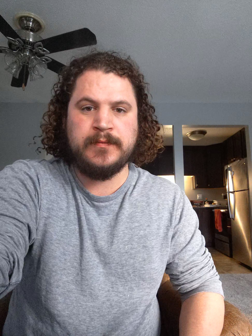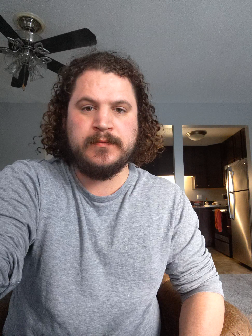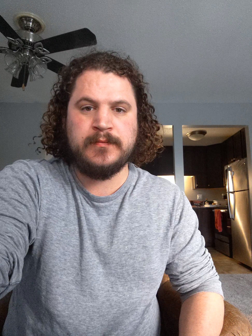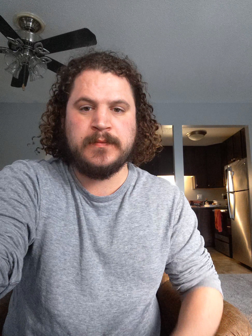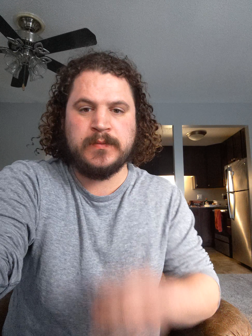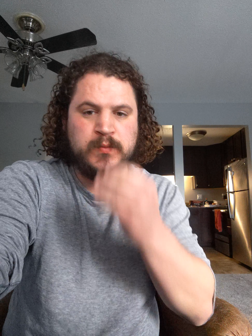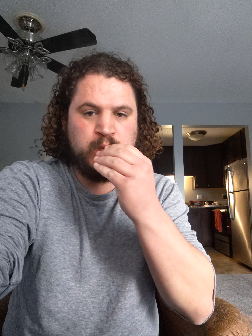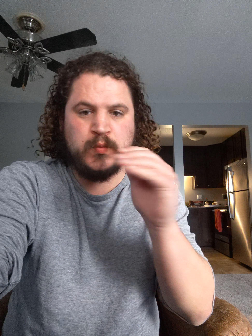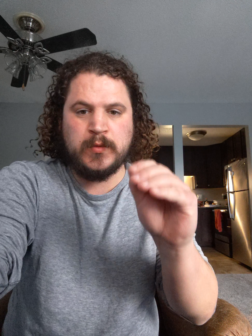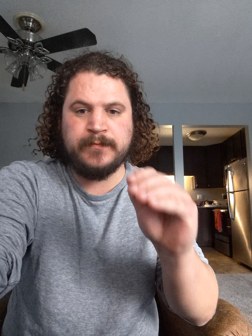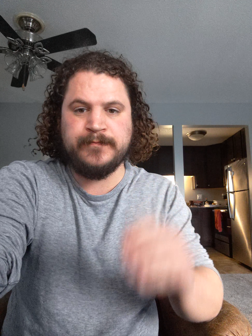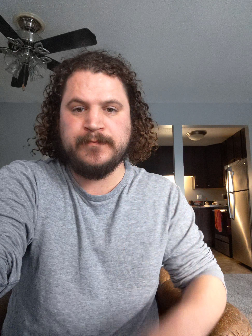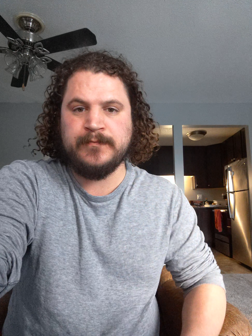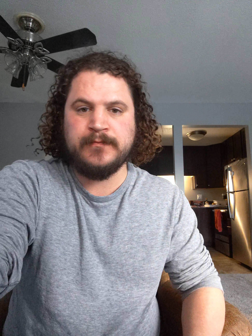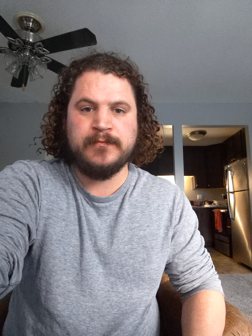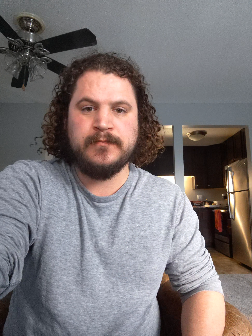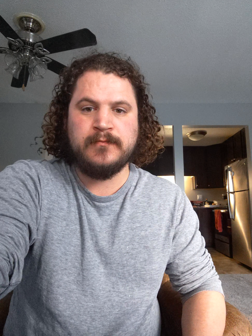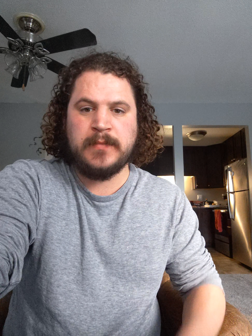kiss